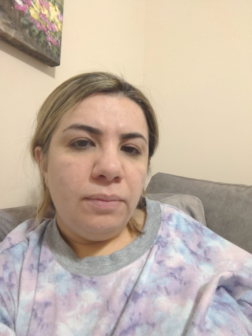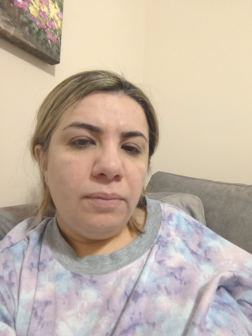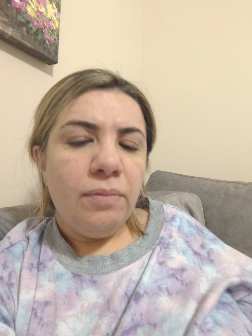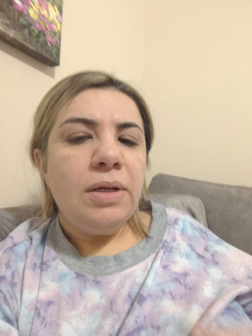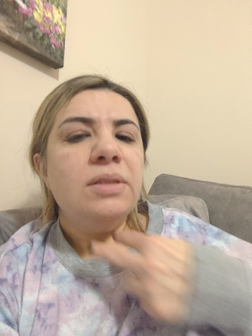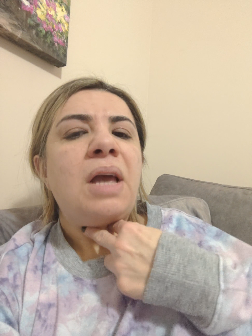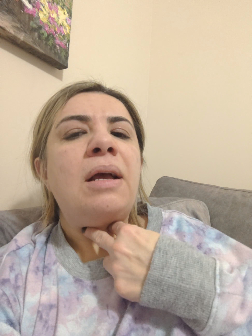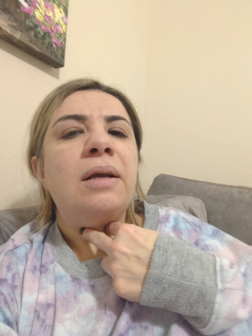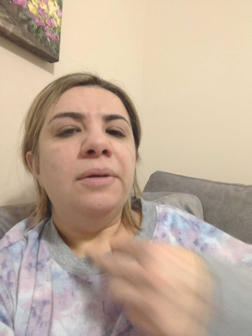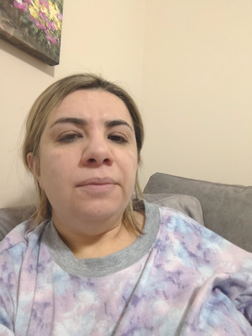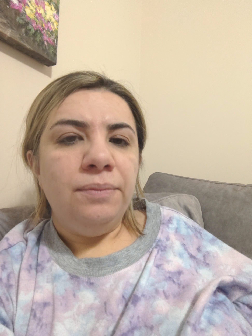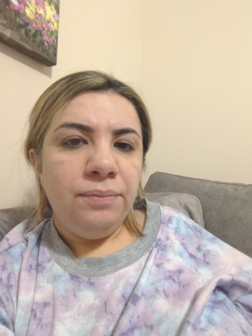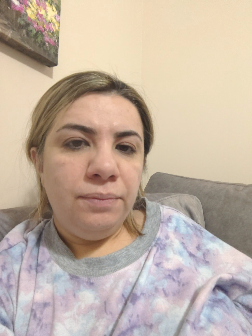stuck